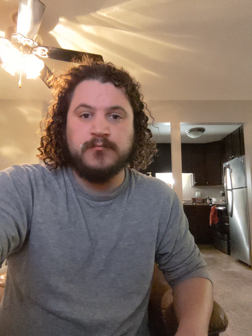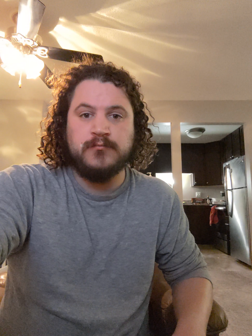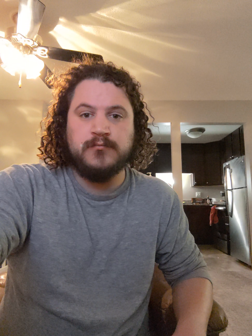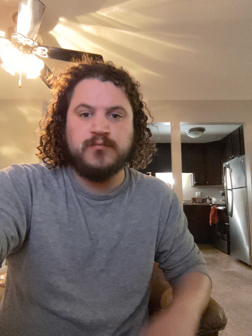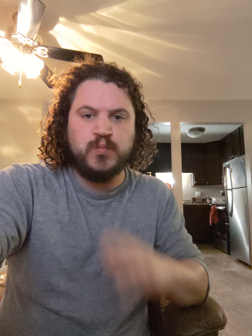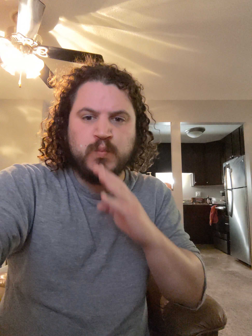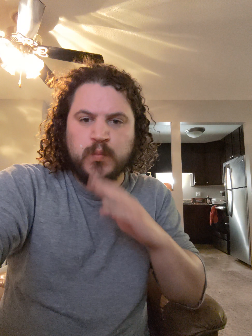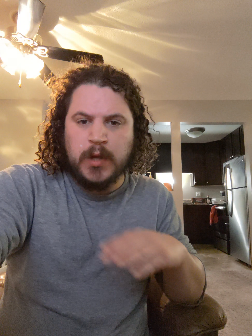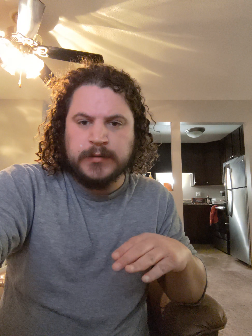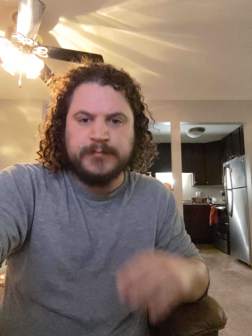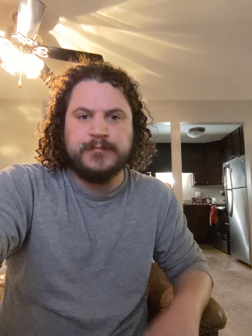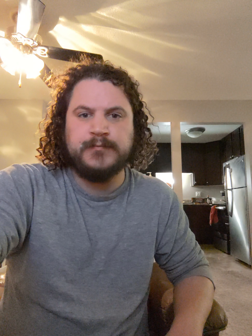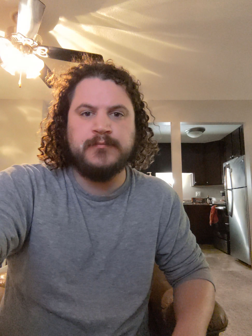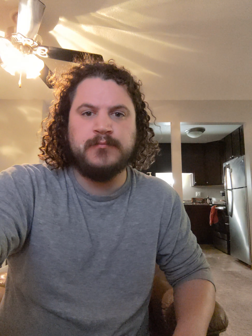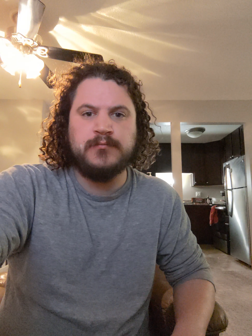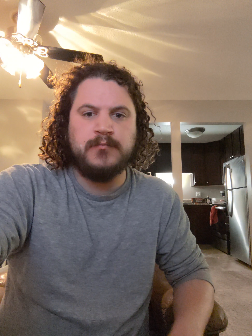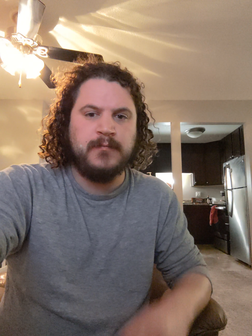quiet